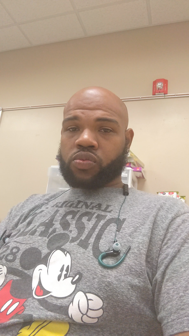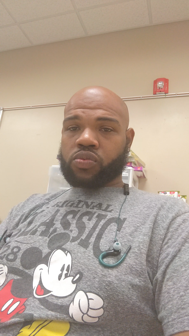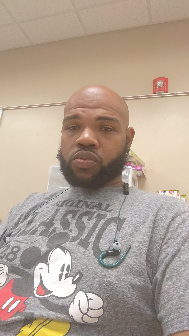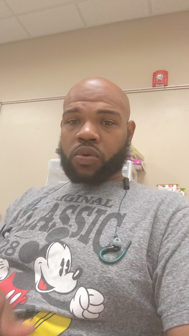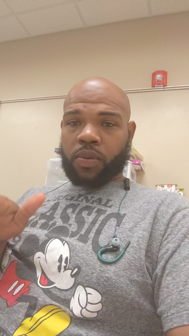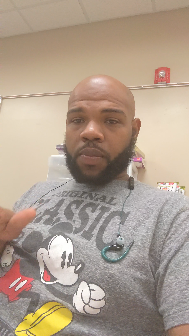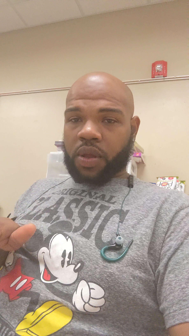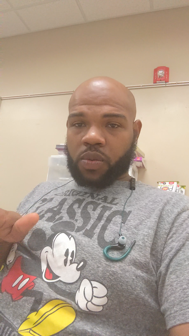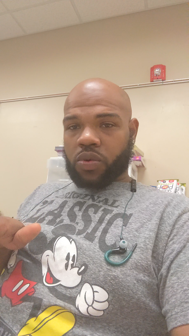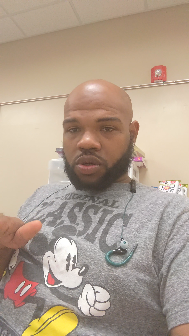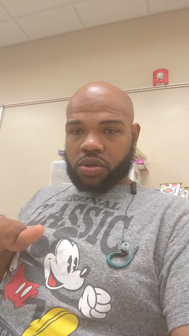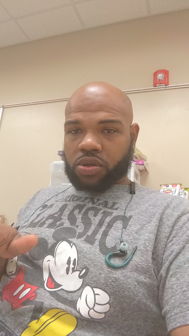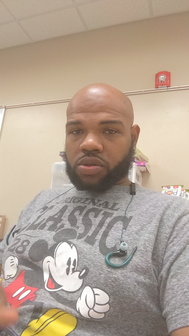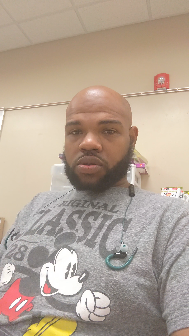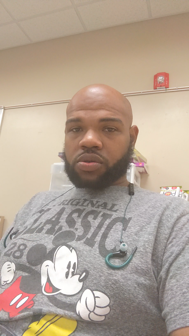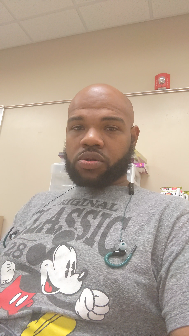penguin